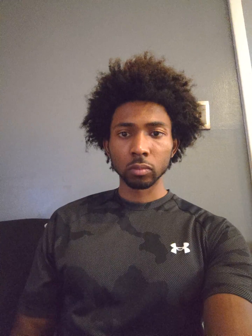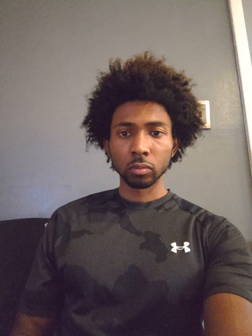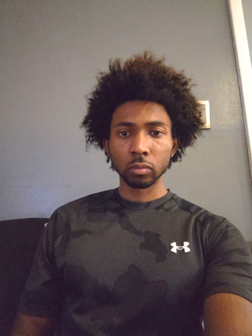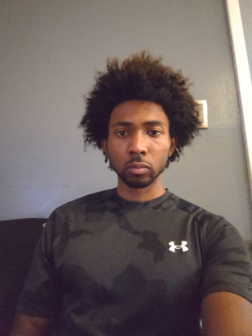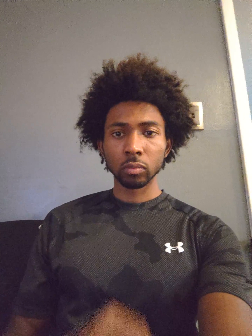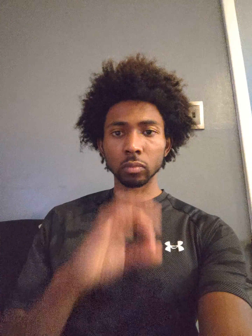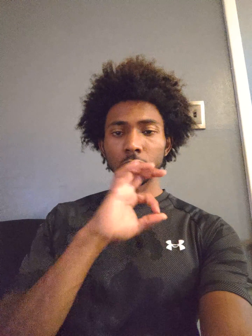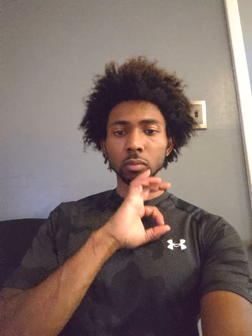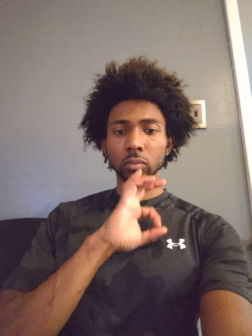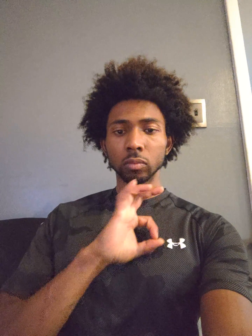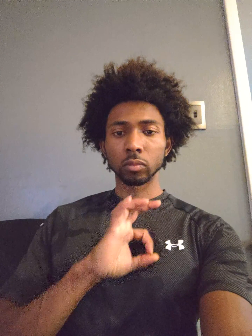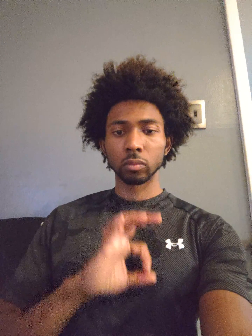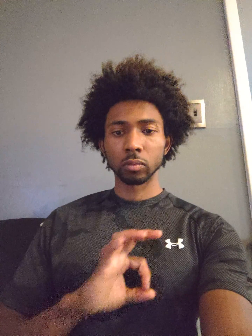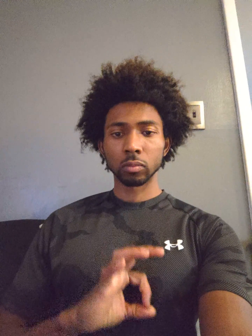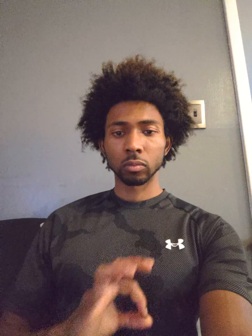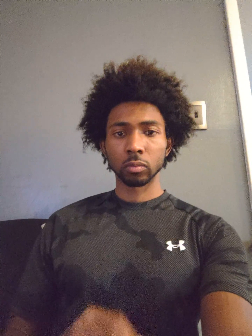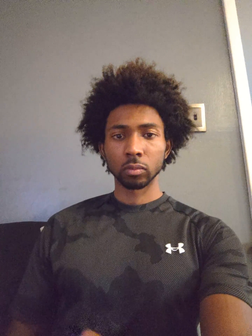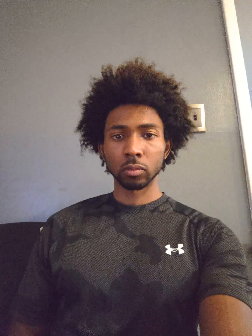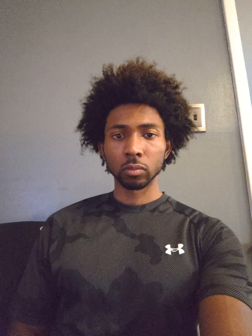button